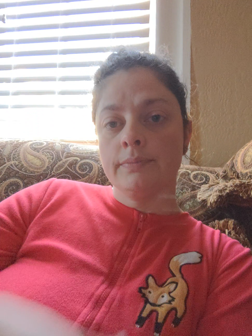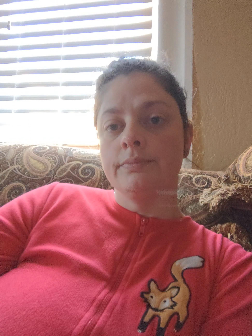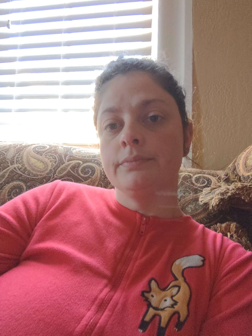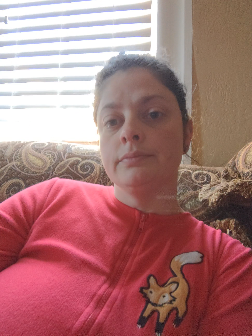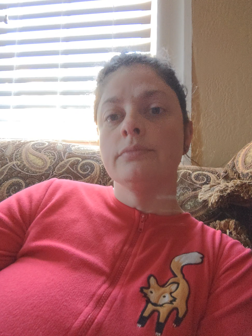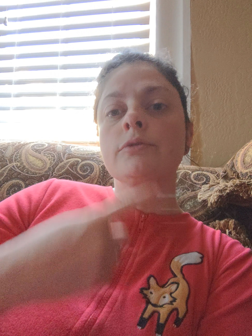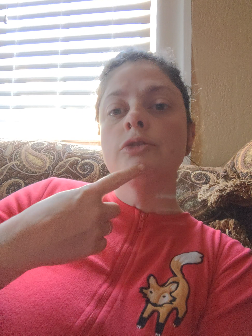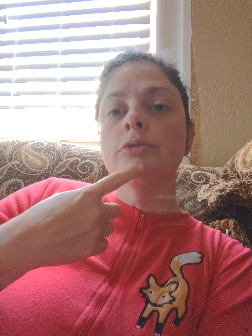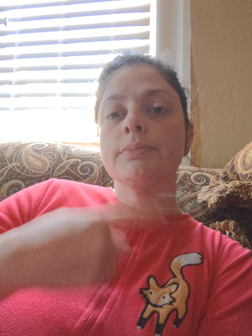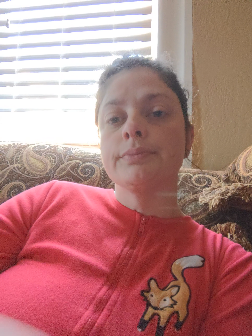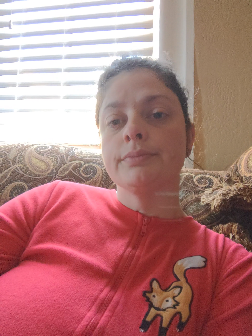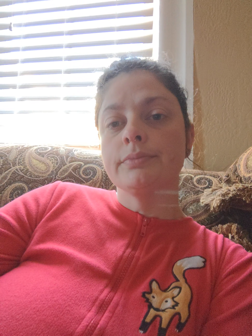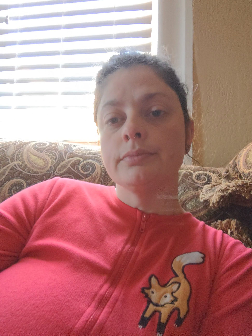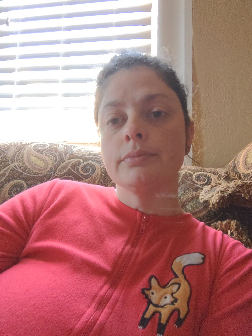chin